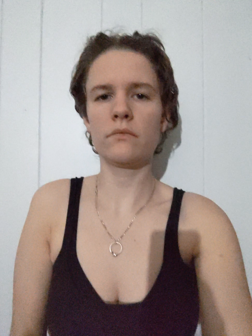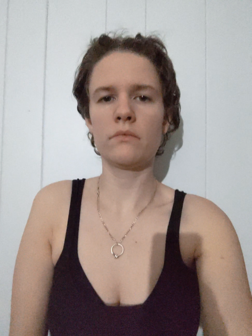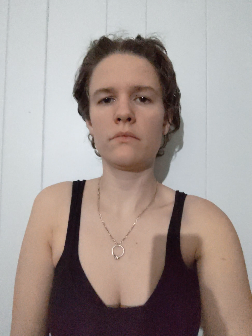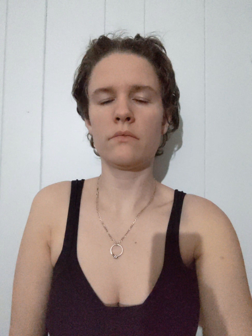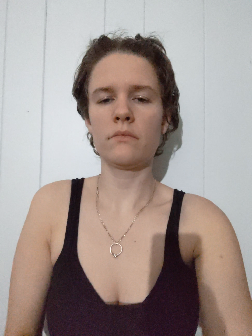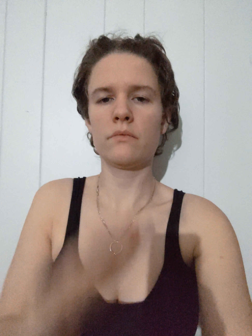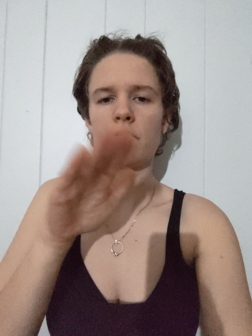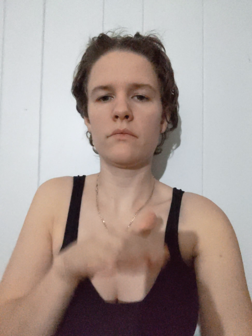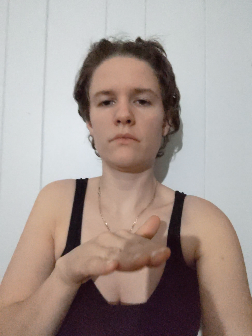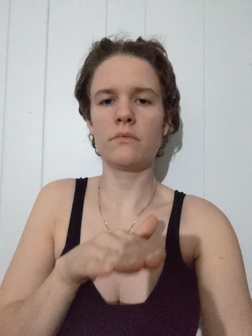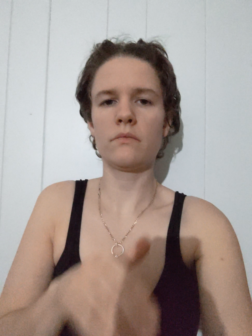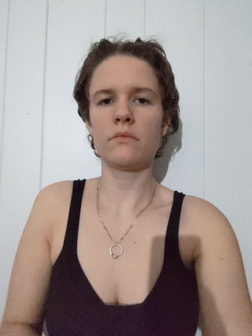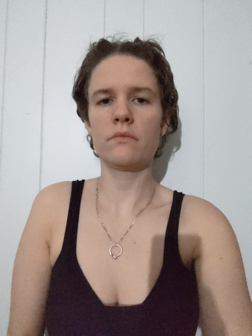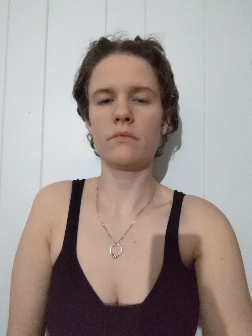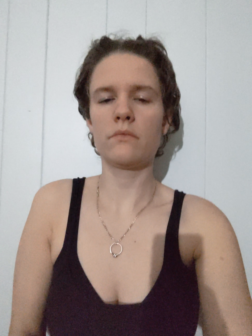on